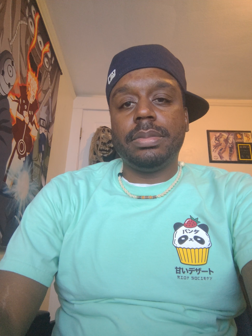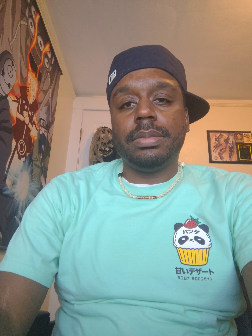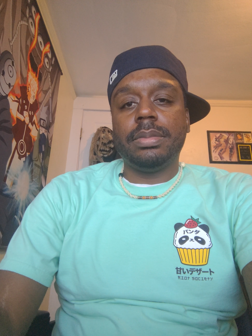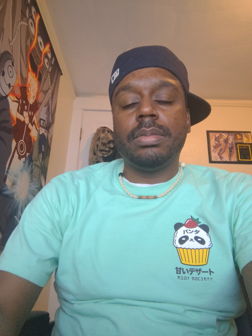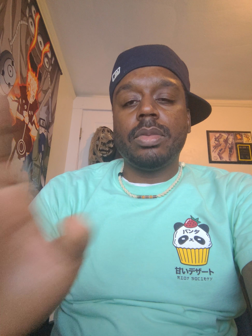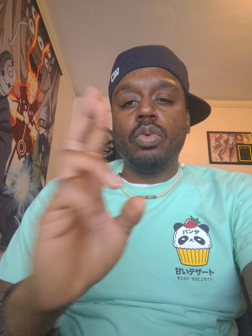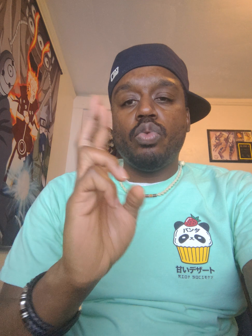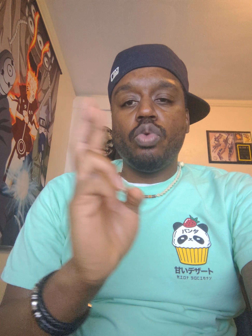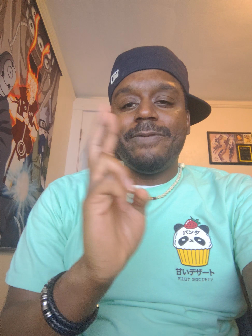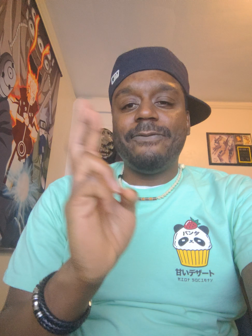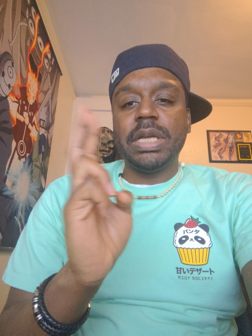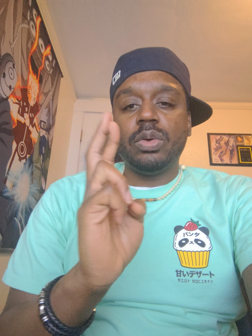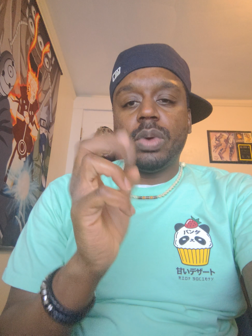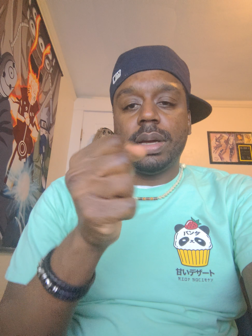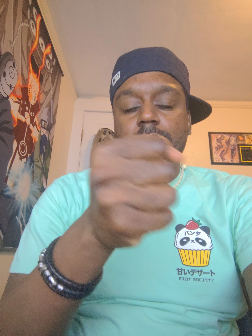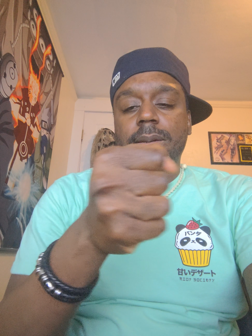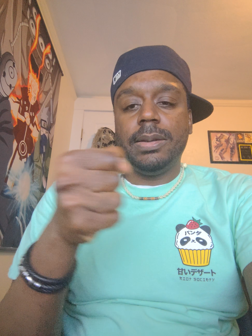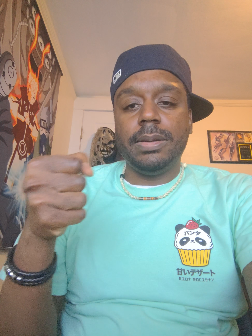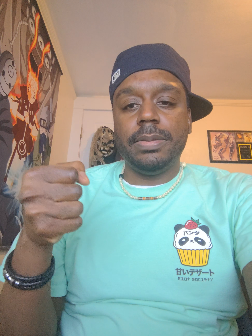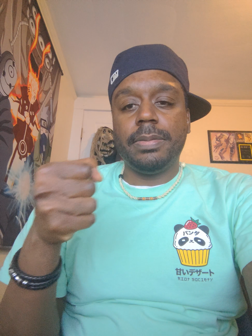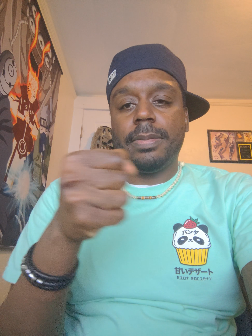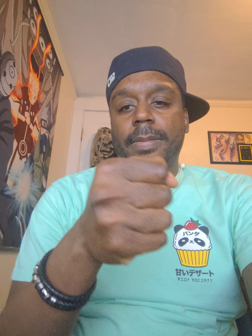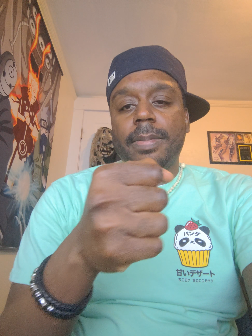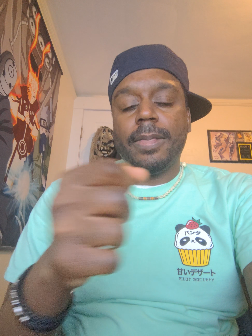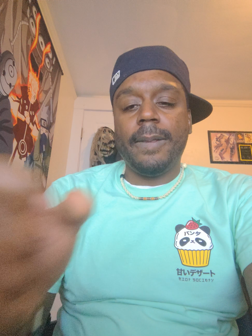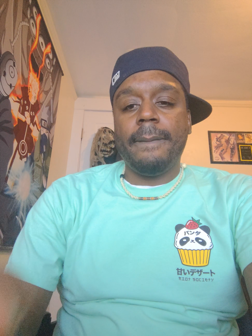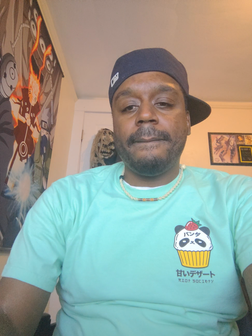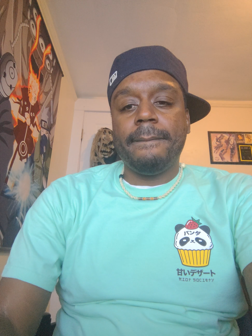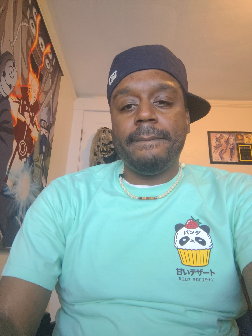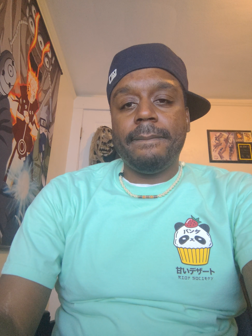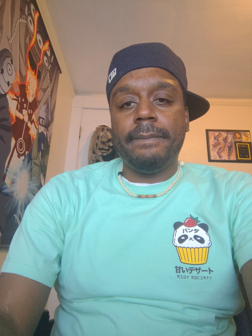refrigerator